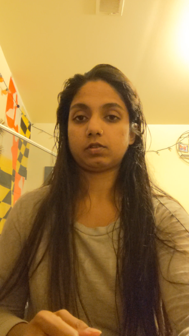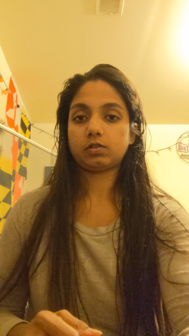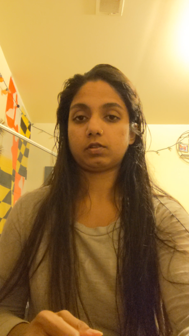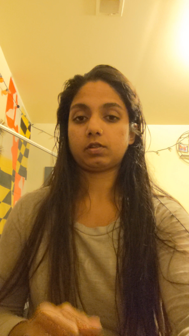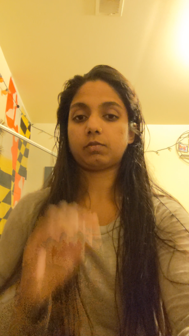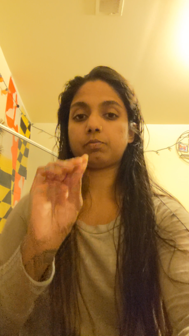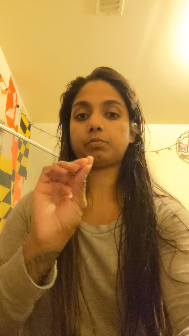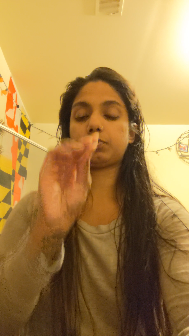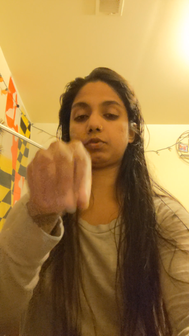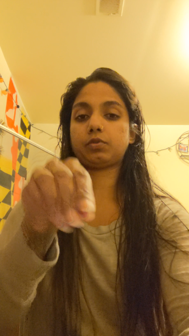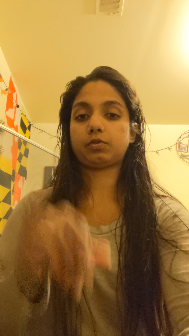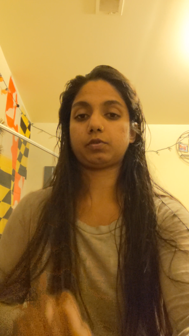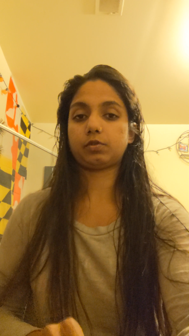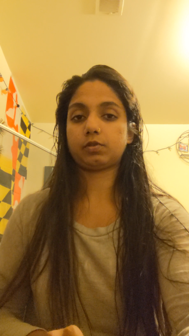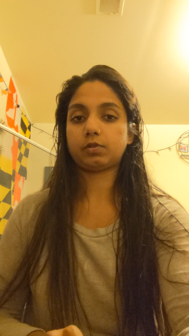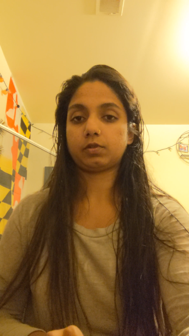put